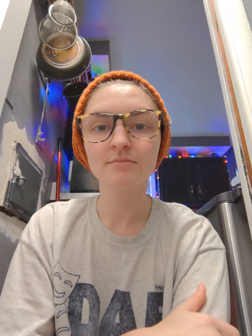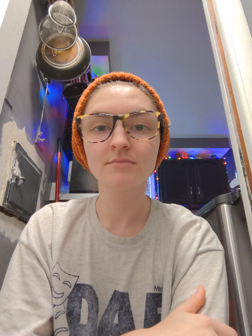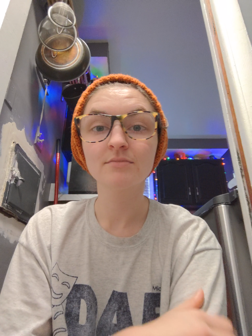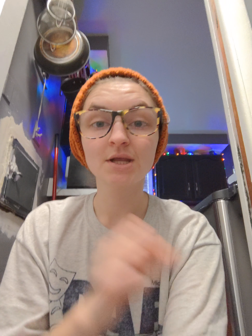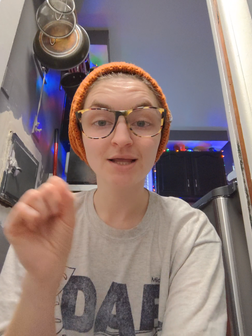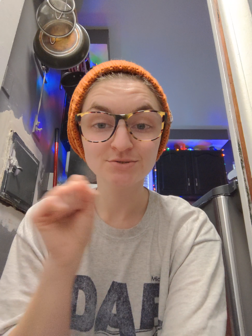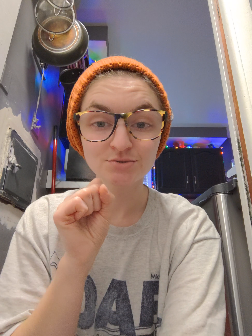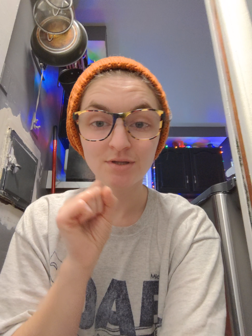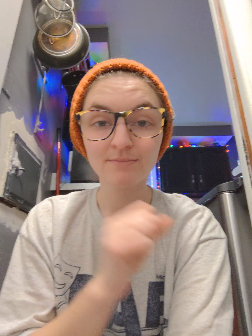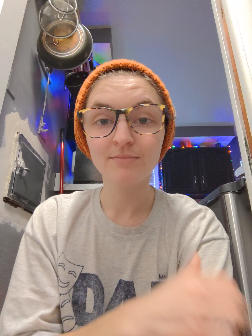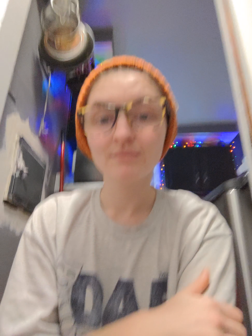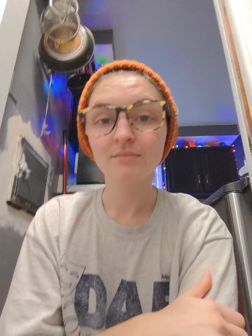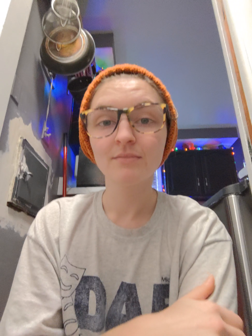carrot